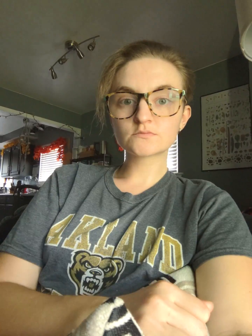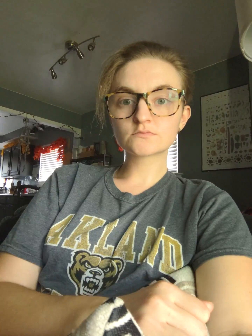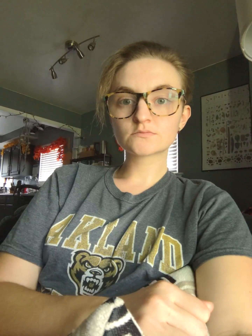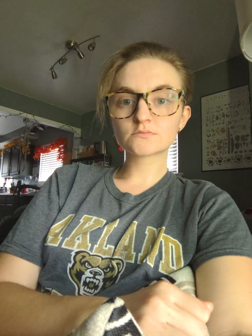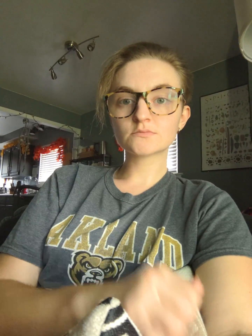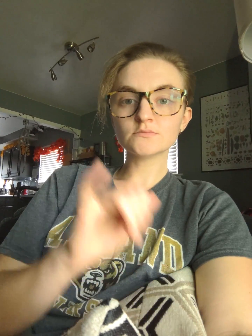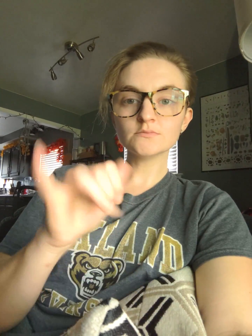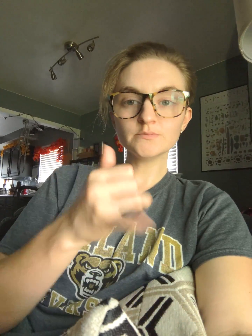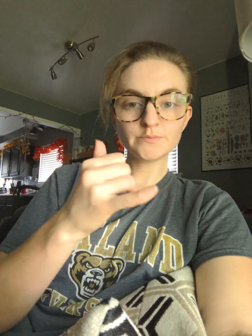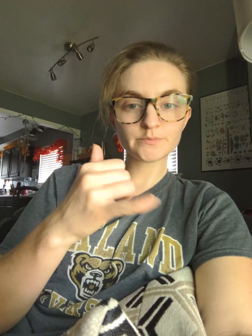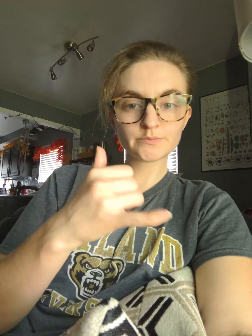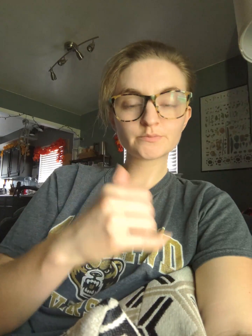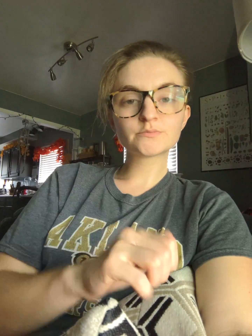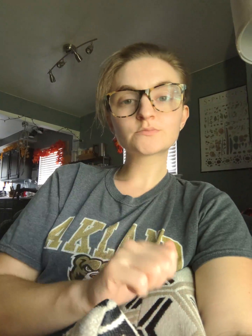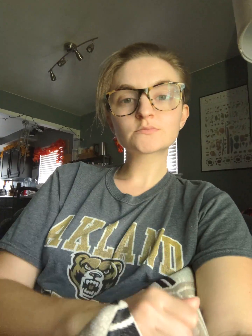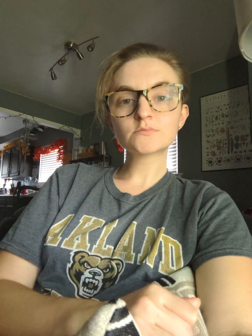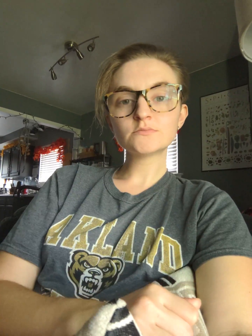party